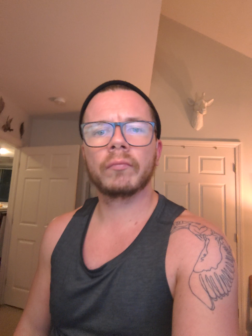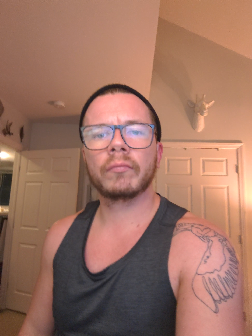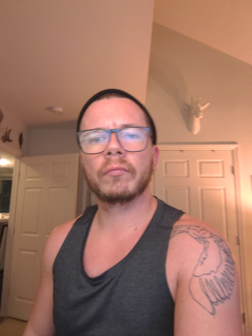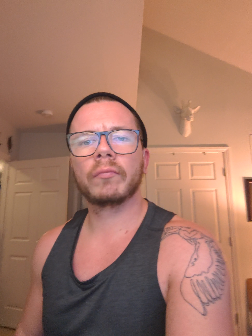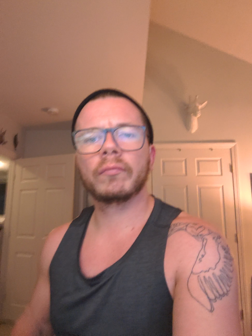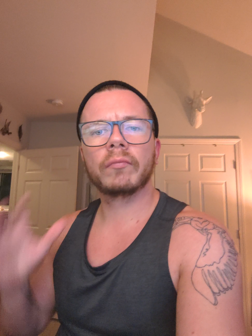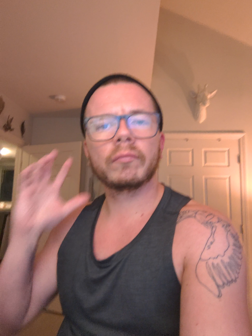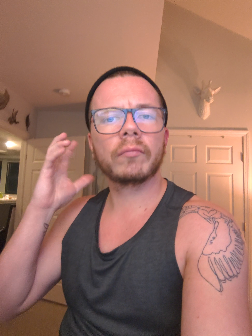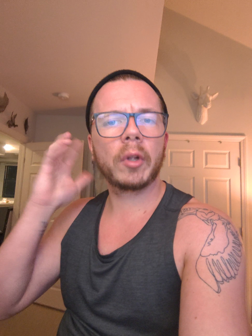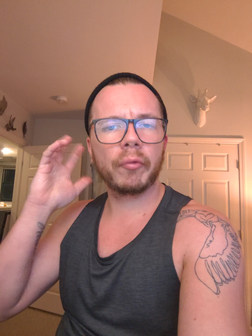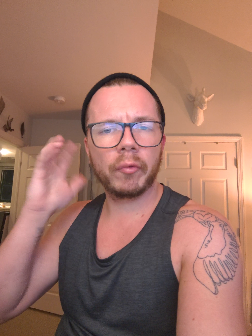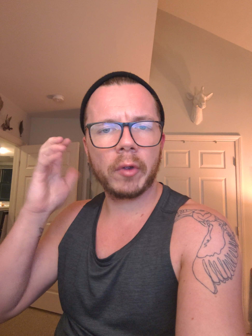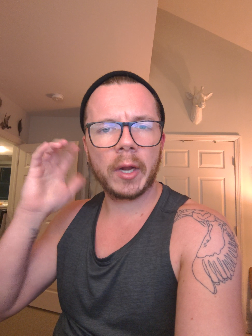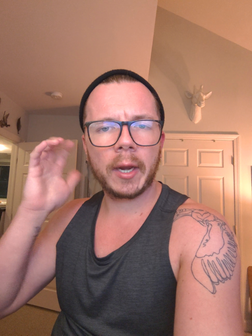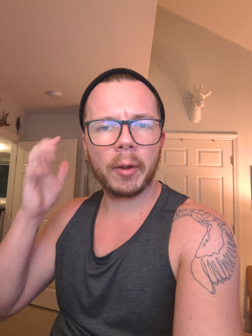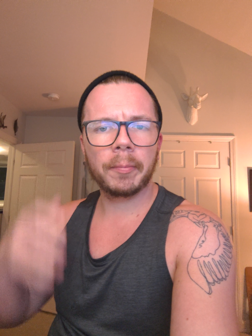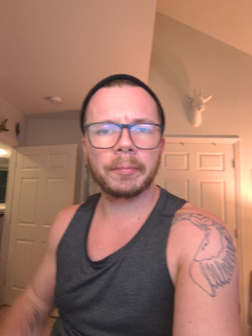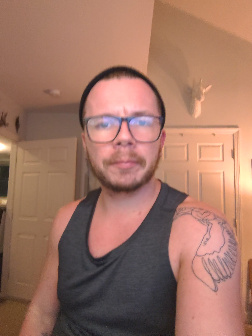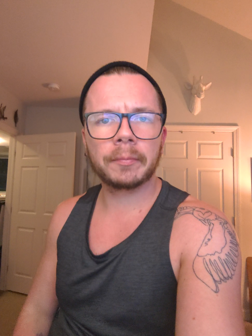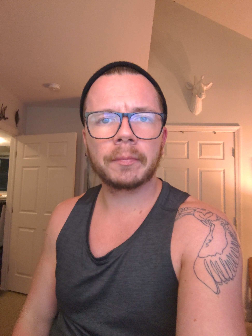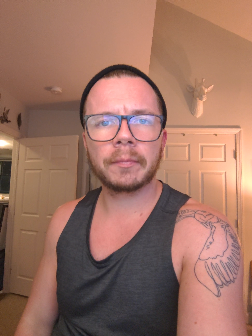radio